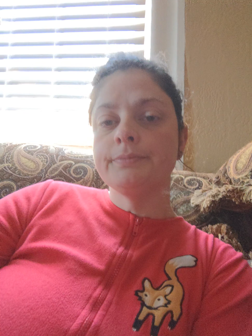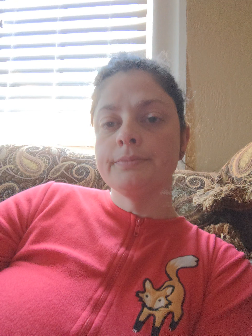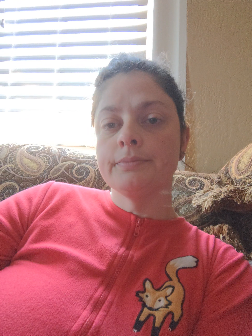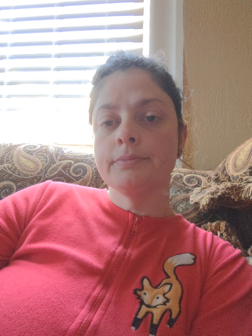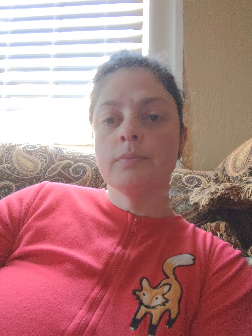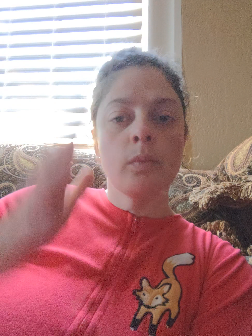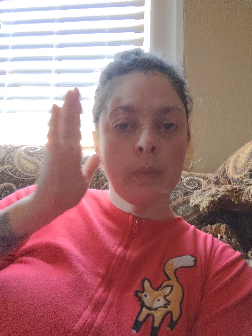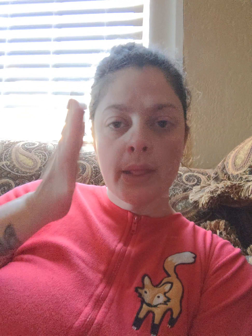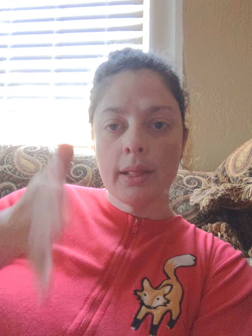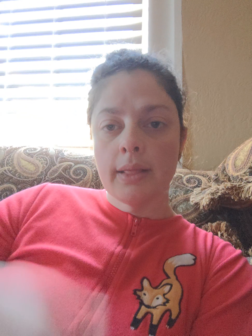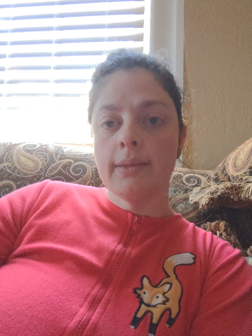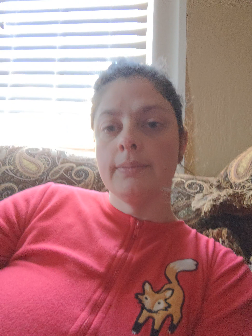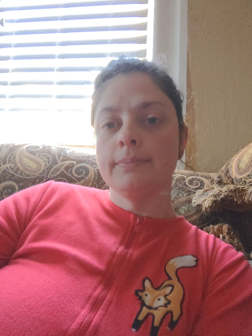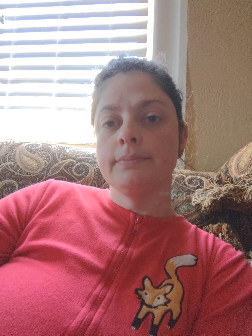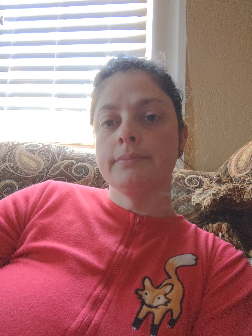will